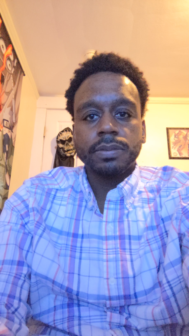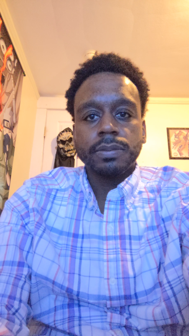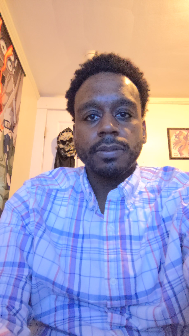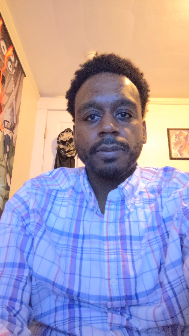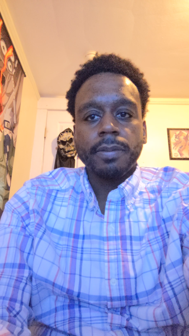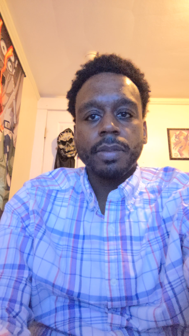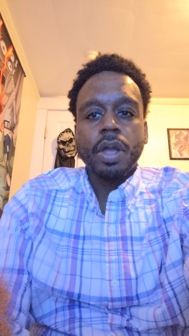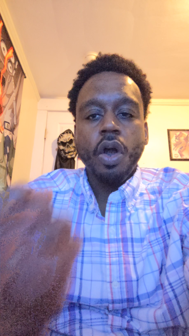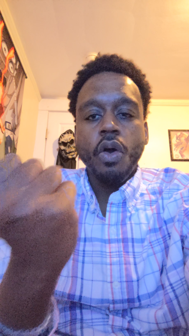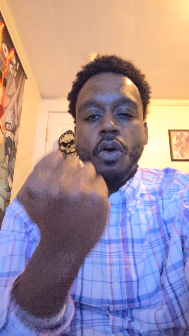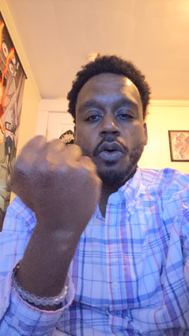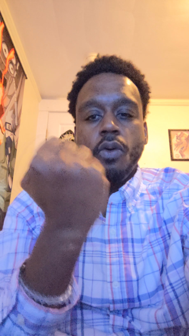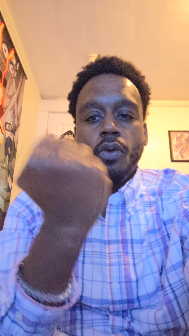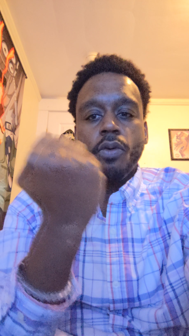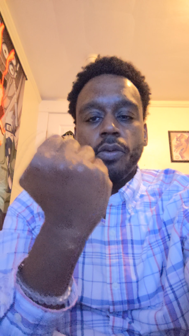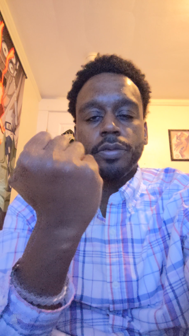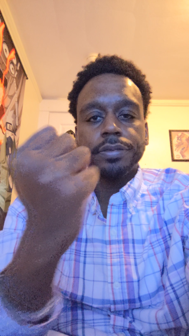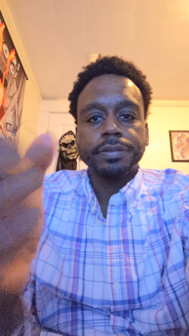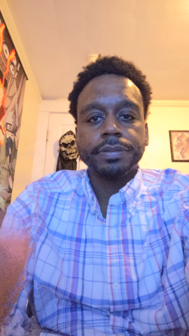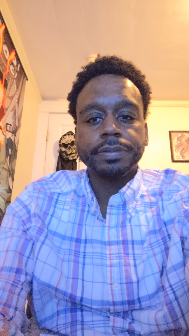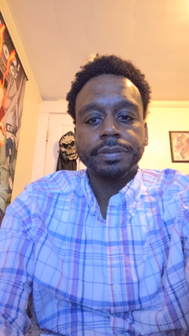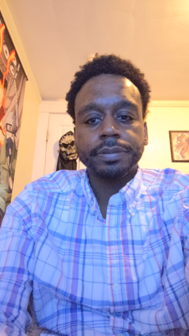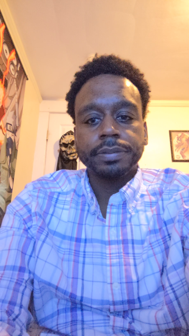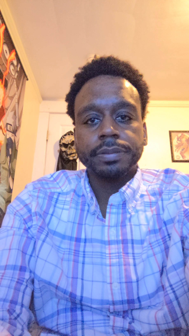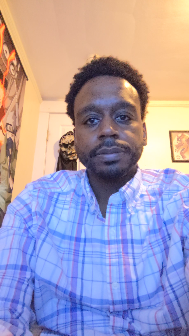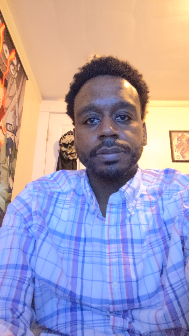hold